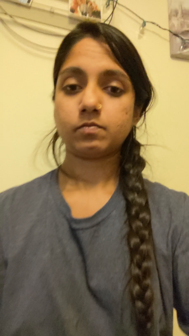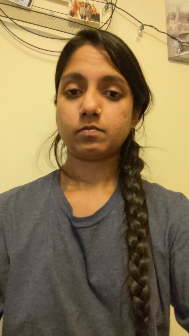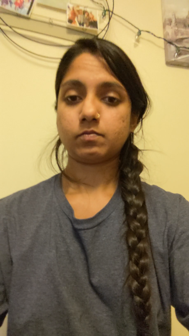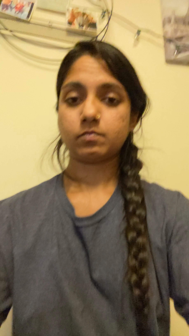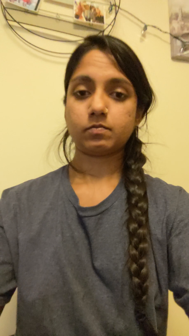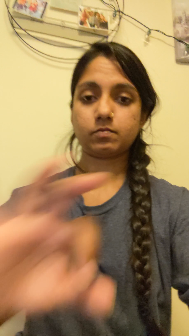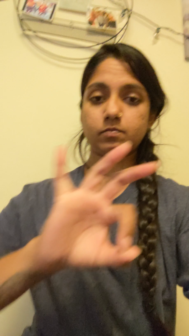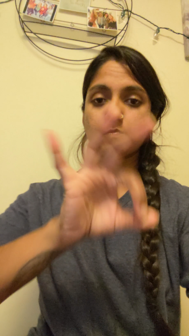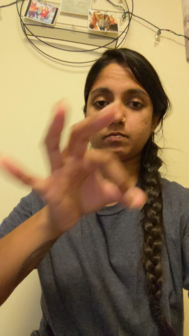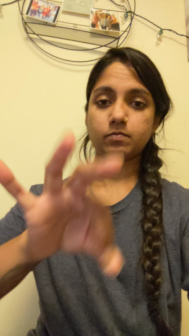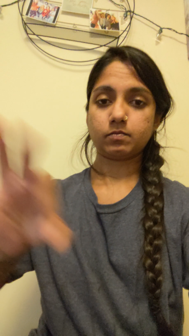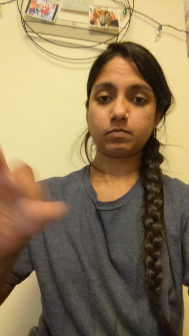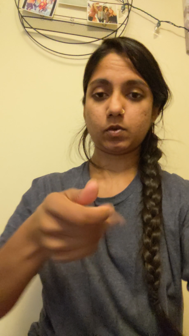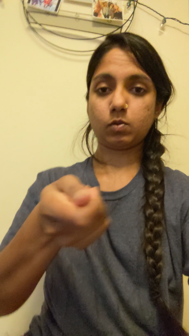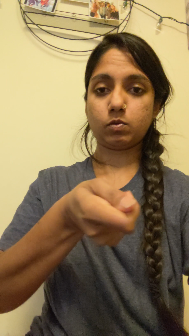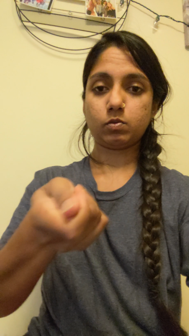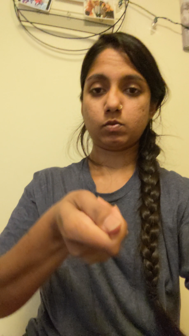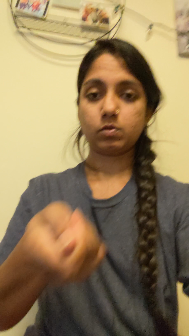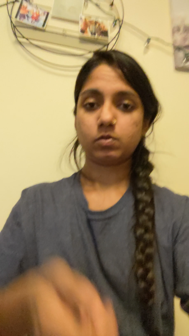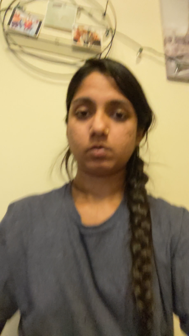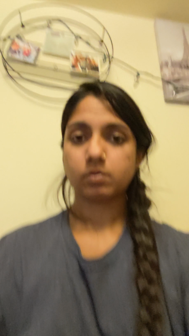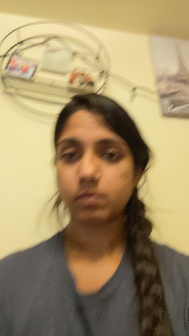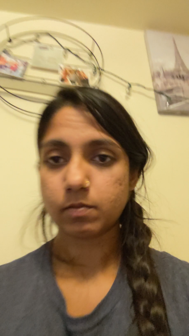hose